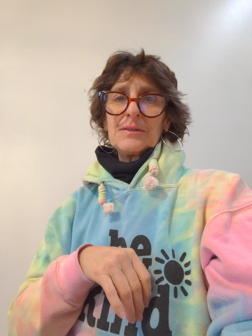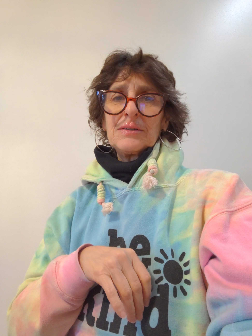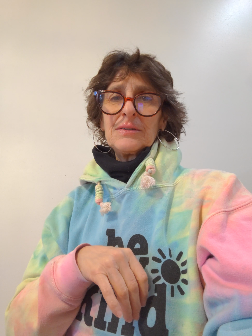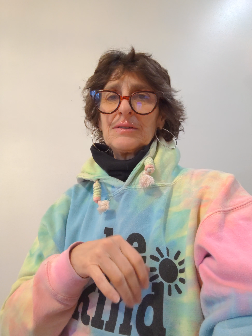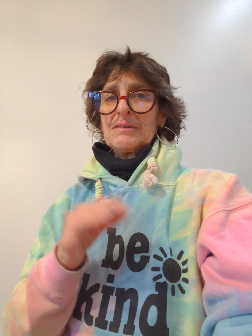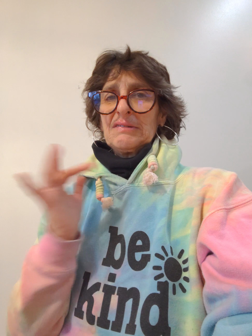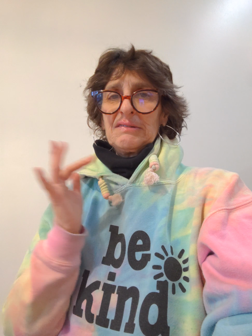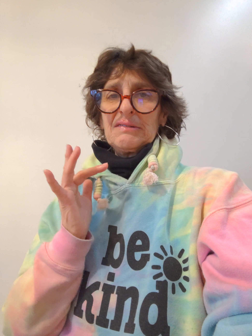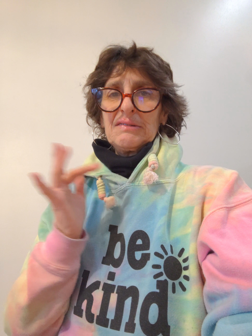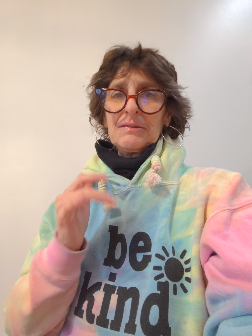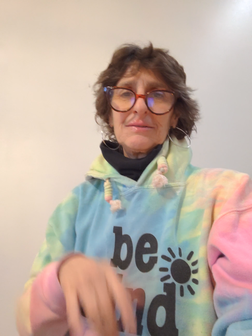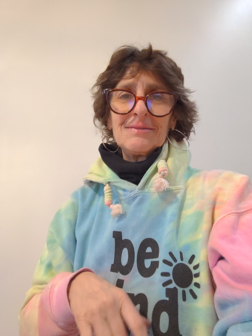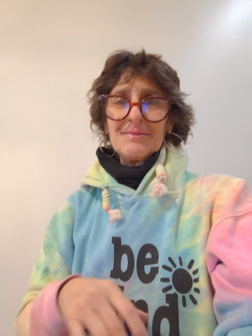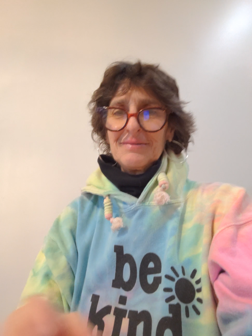yucky